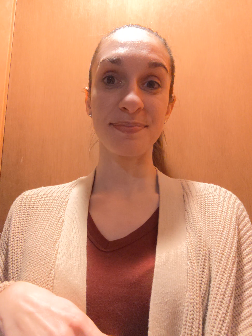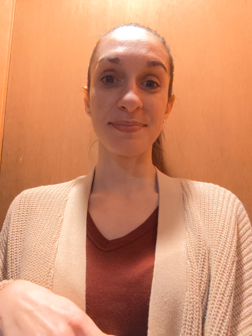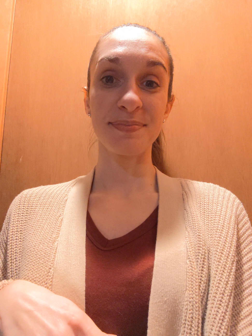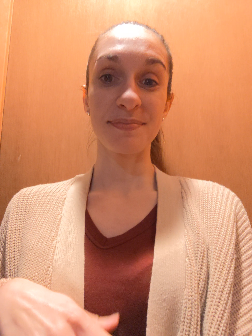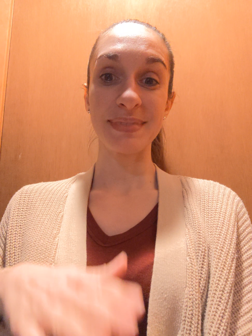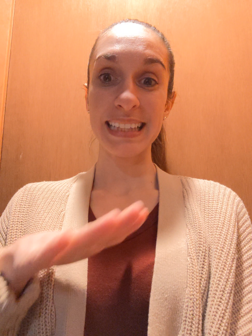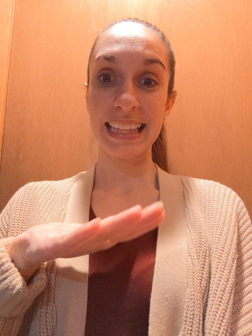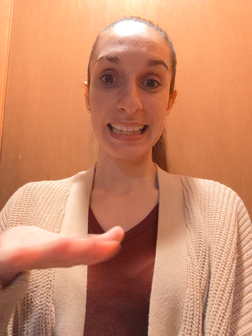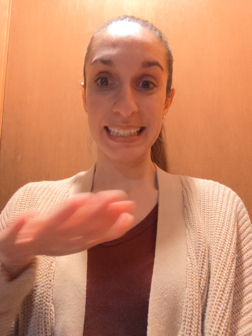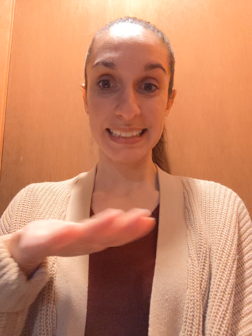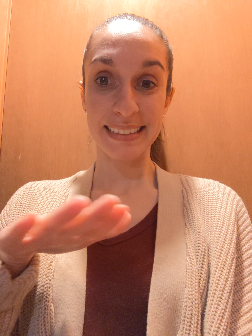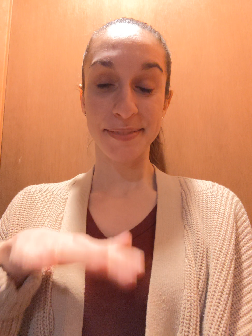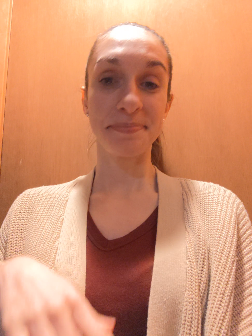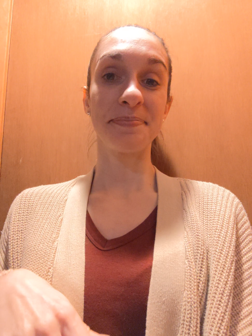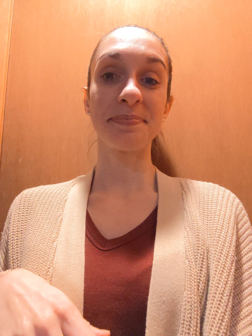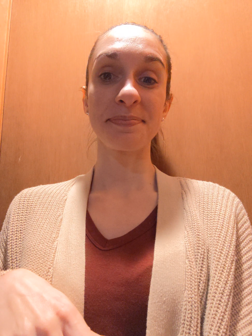clean